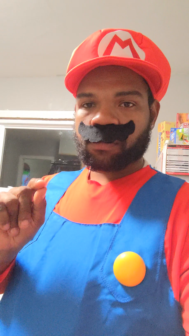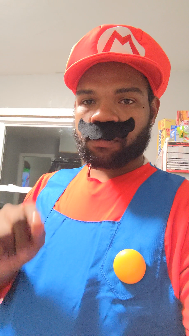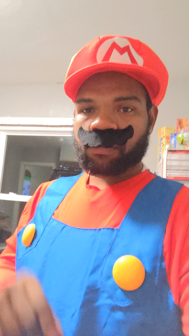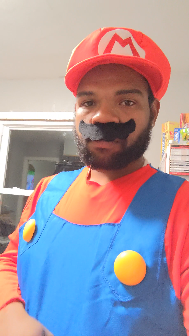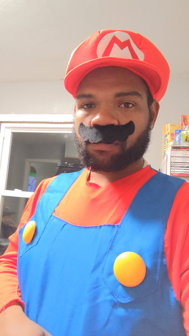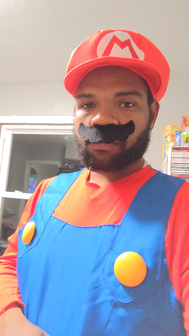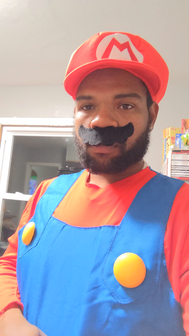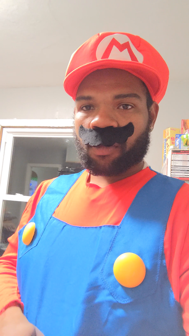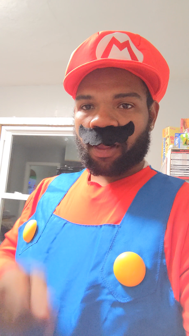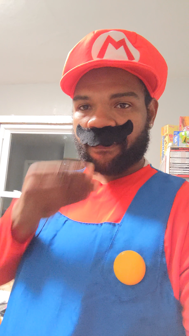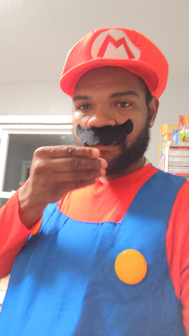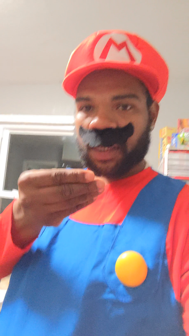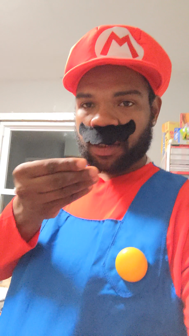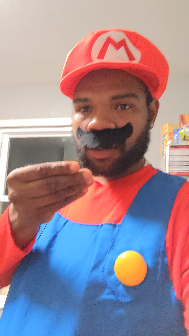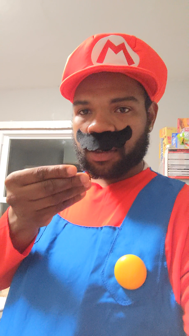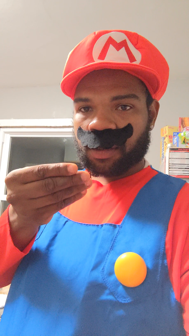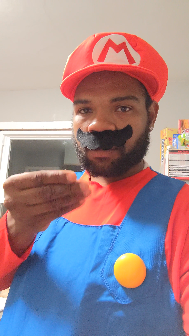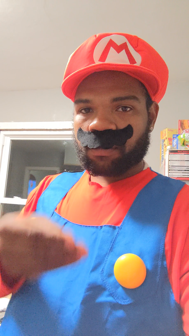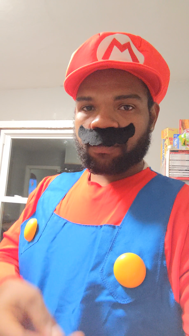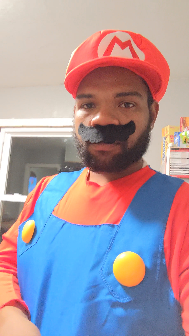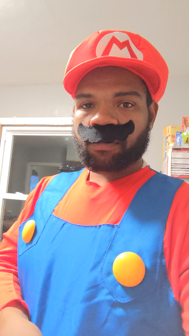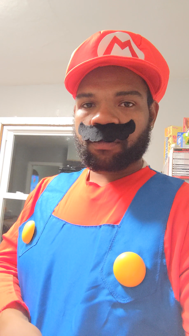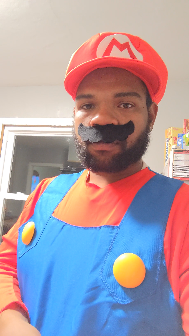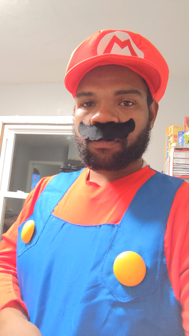feed